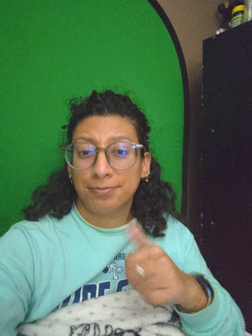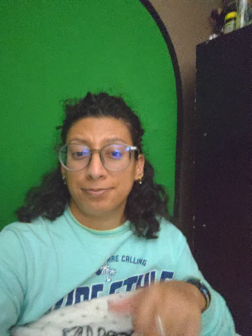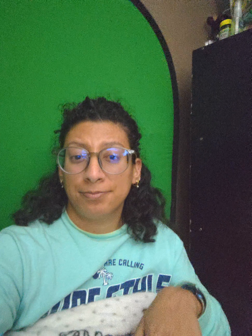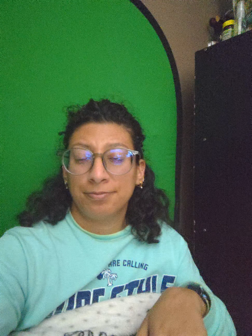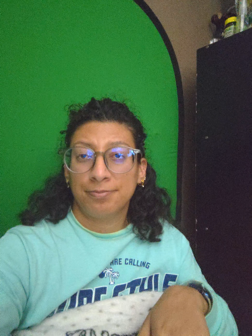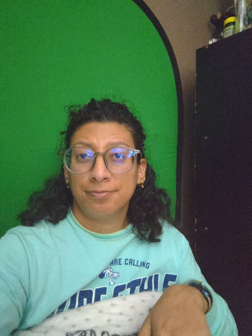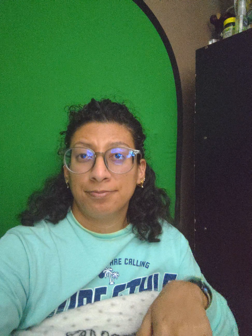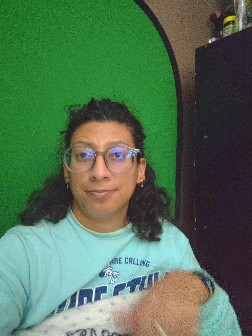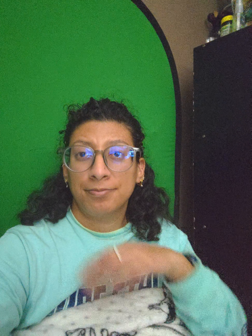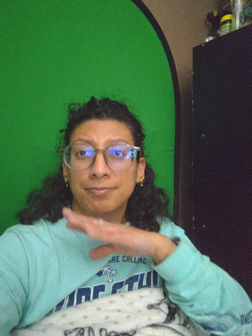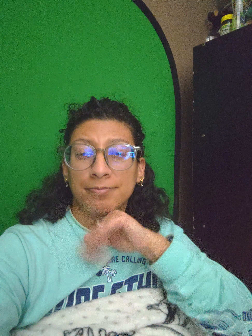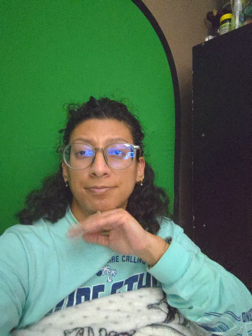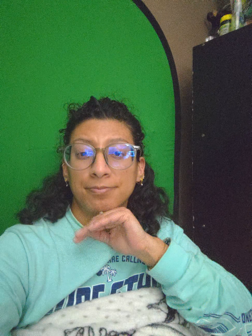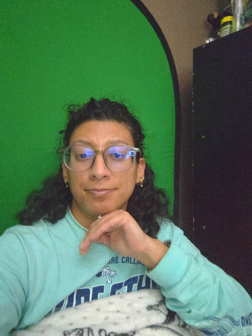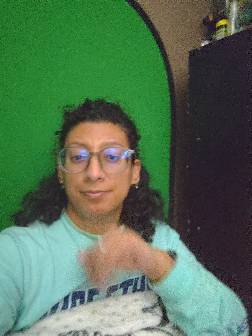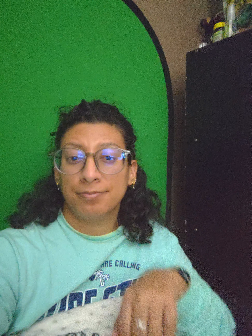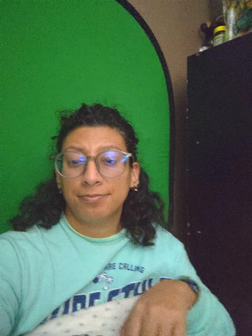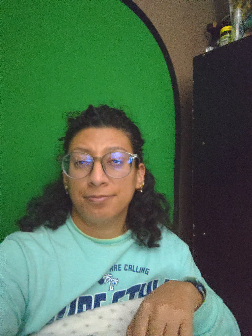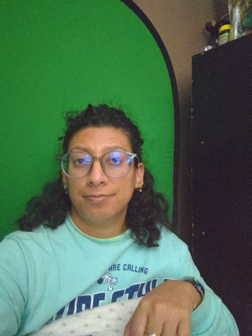pig